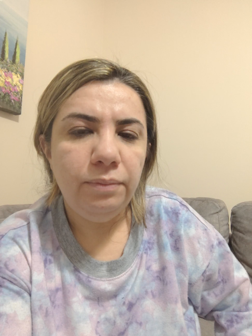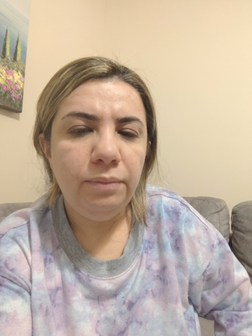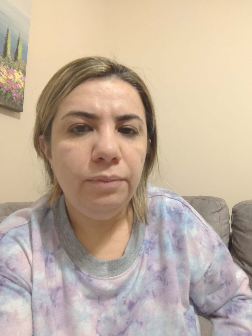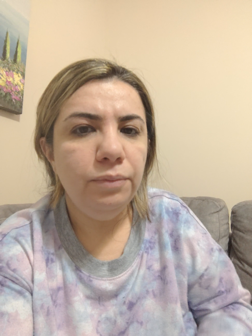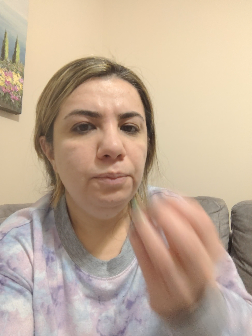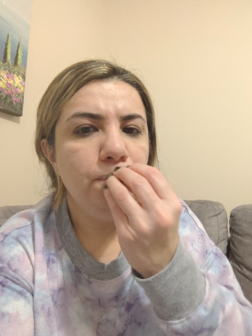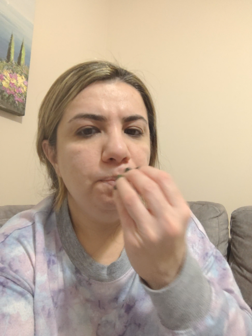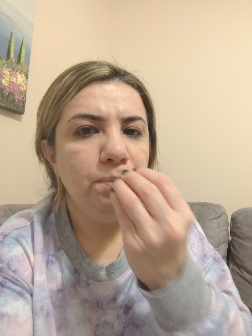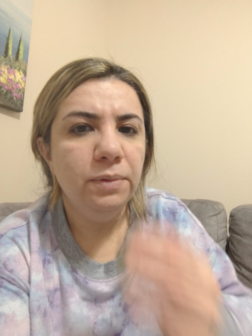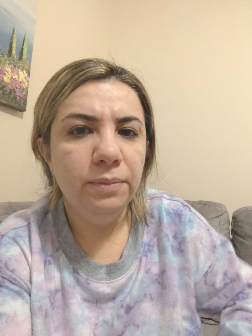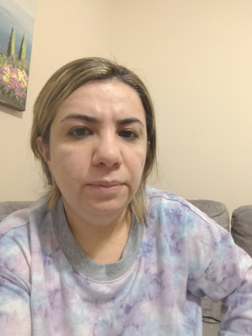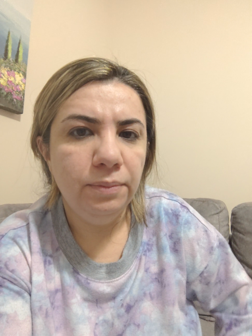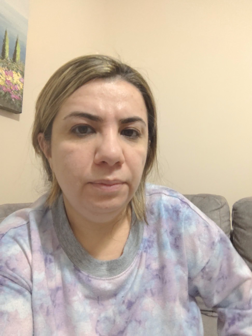food